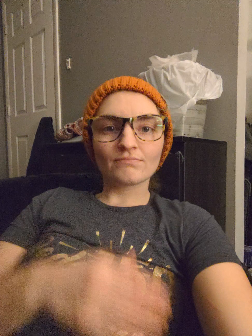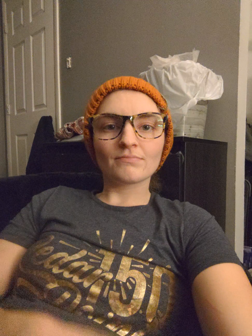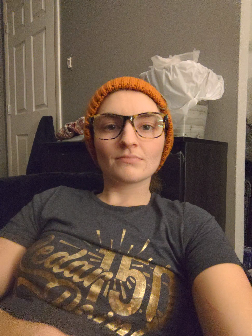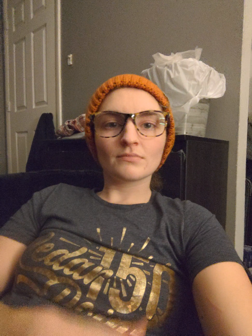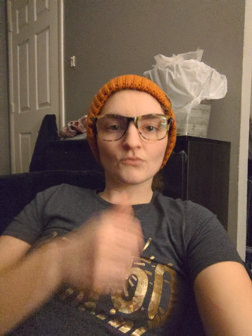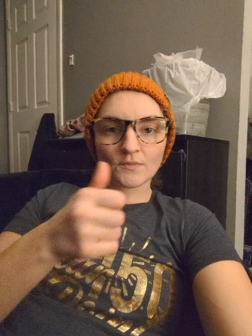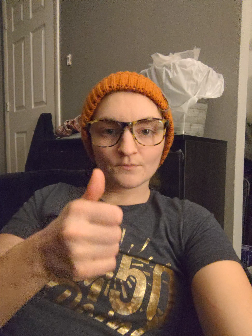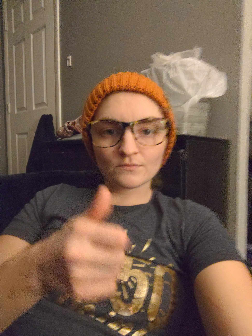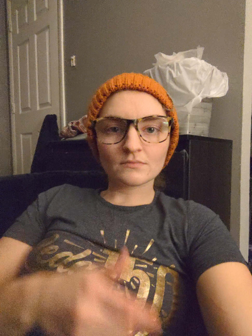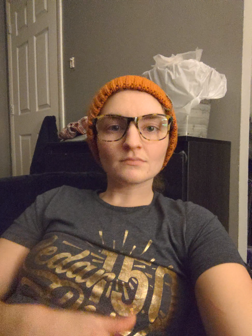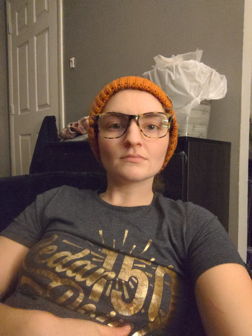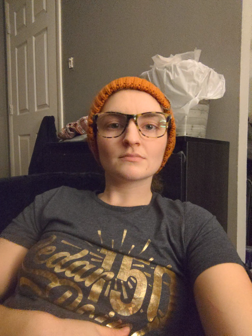yourself